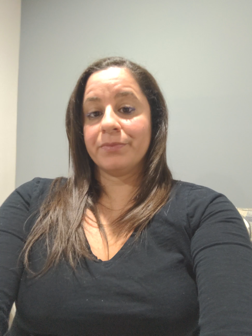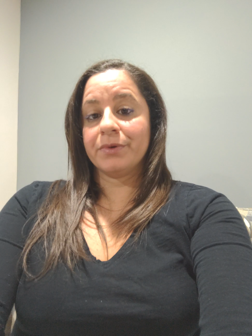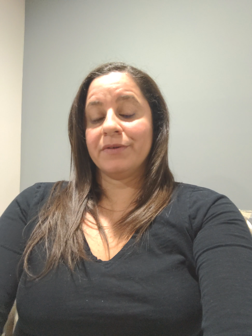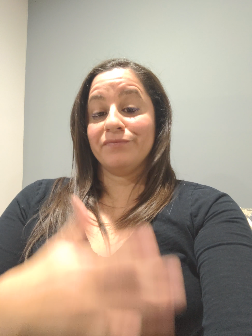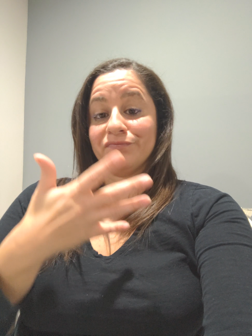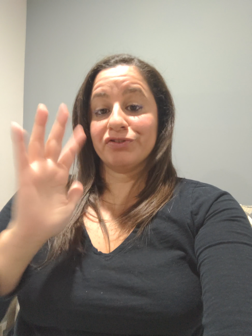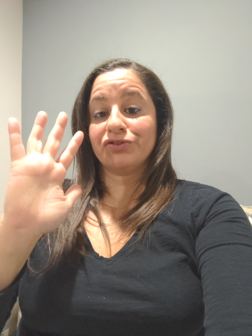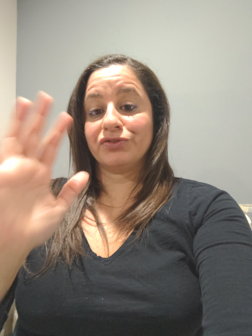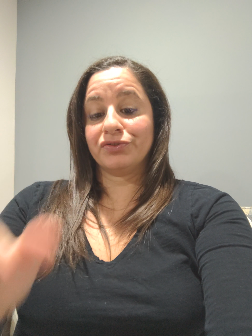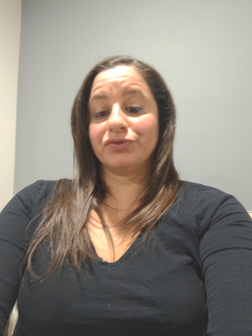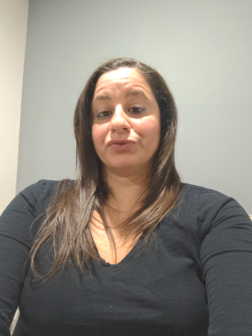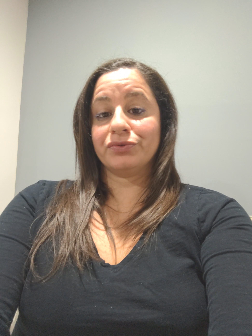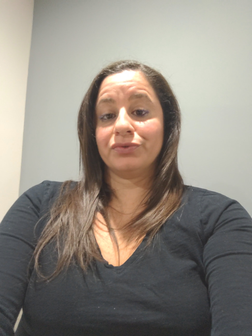finish